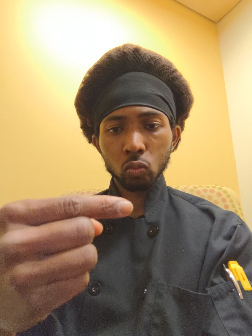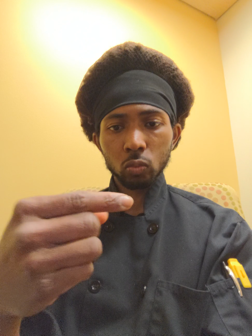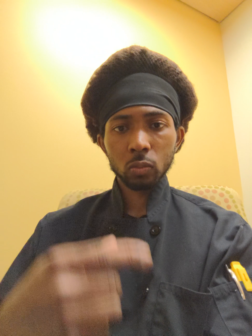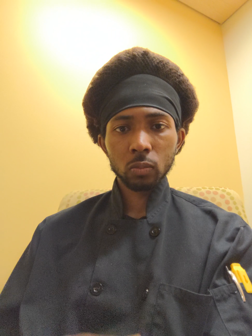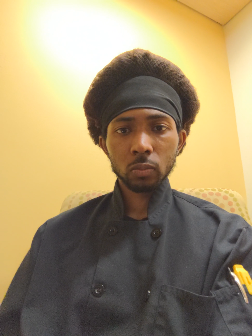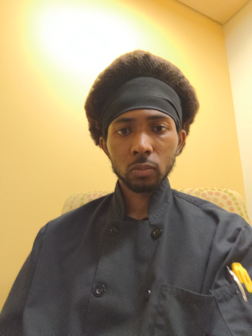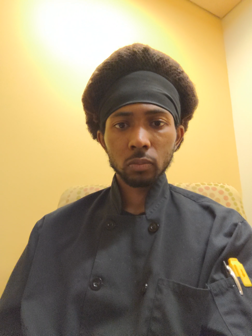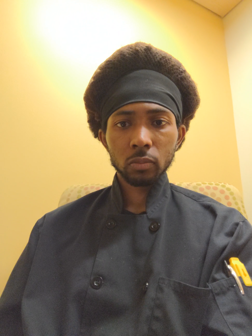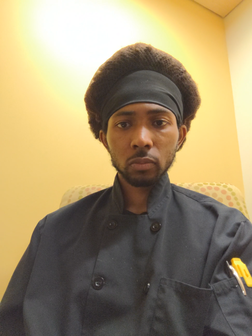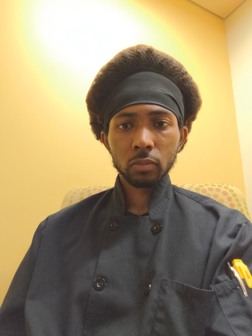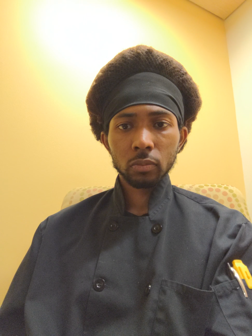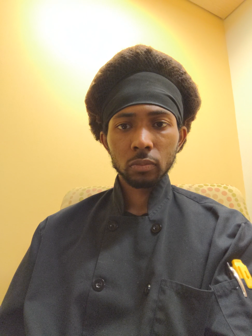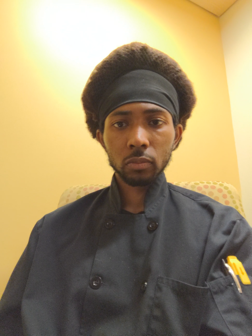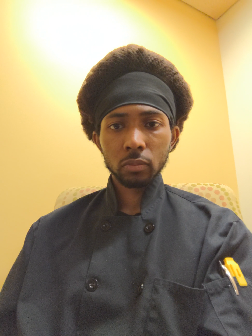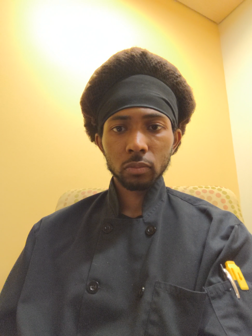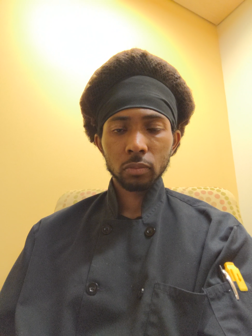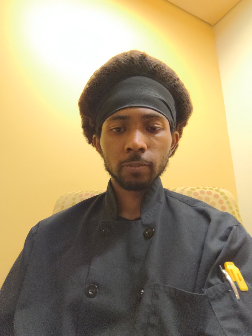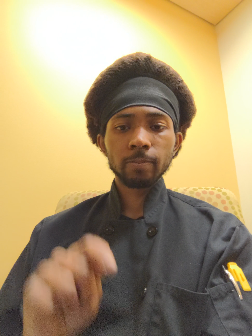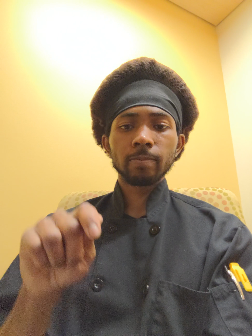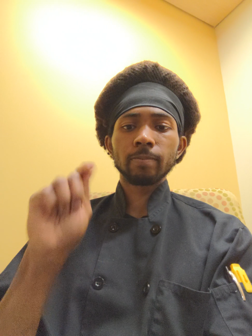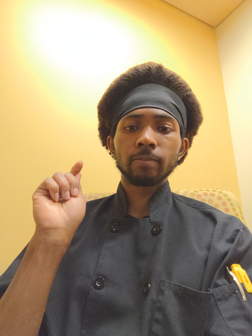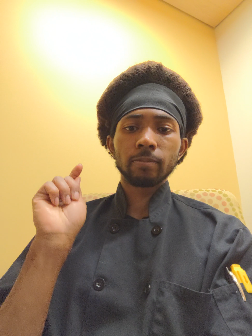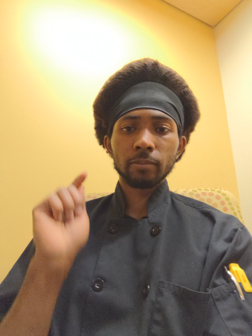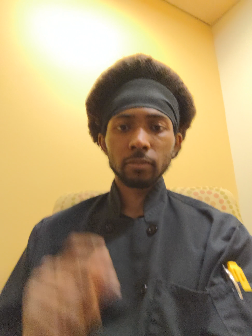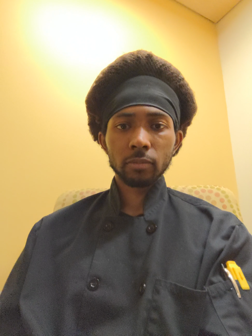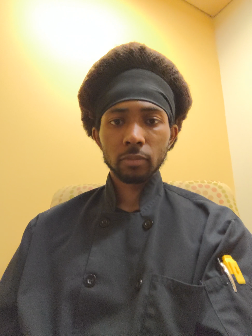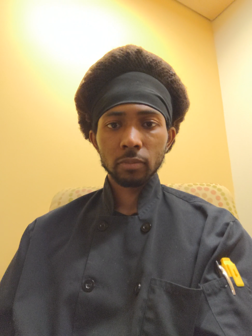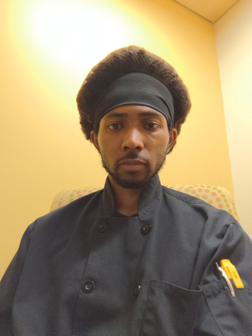rip